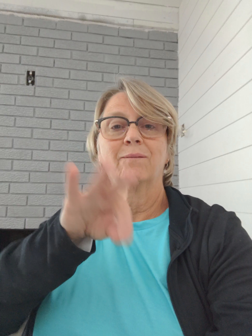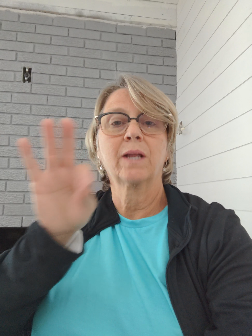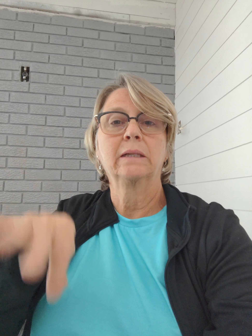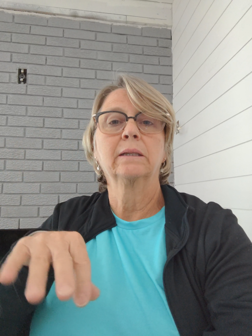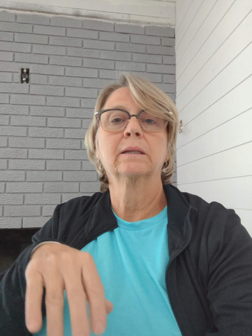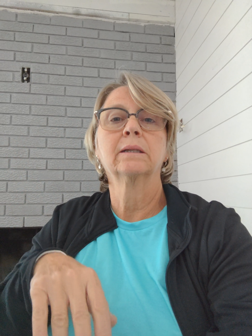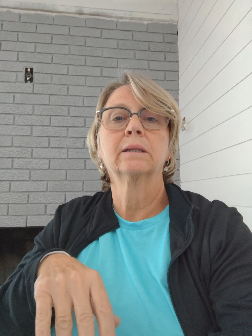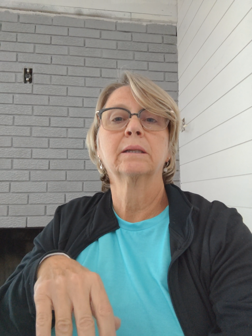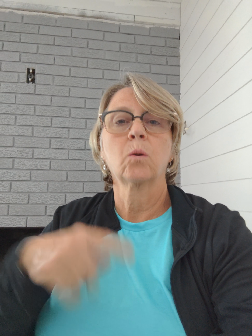french fries